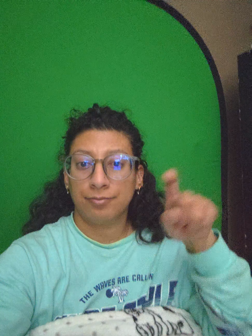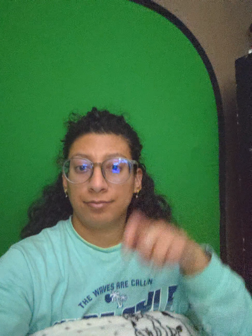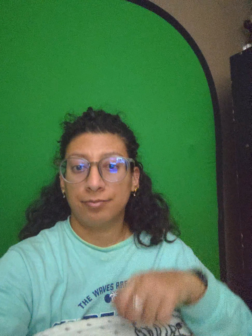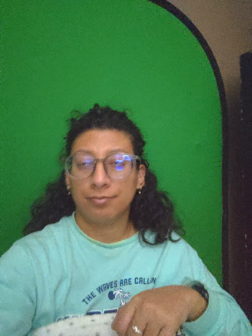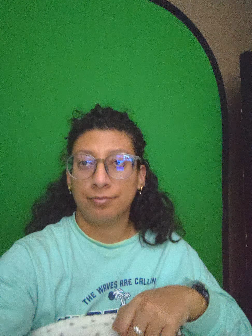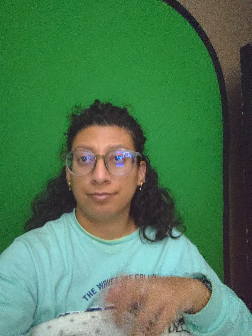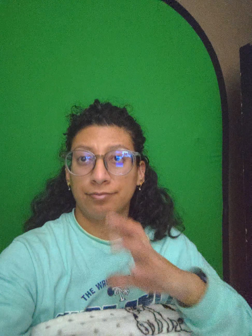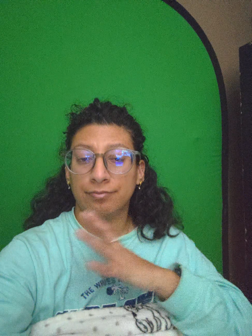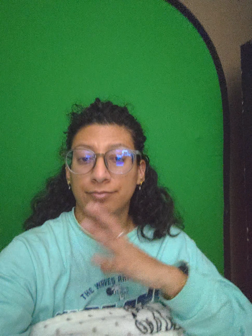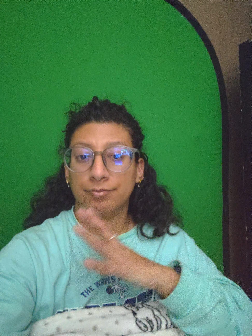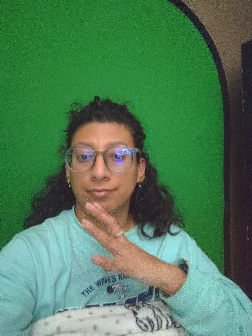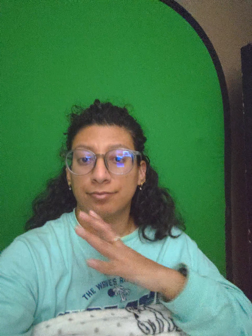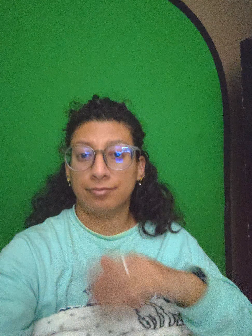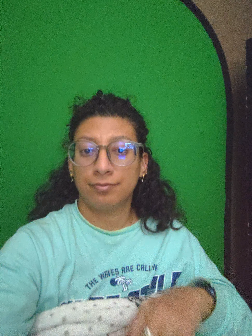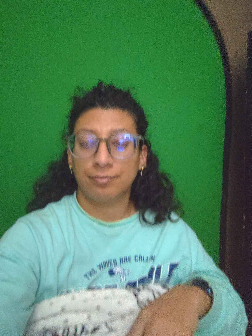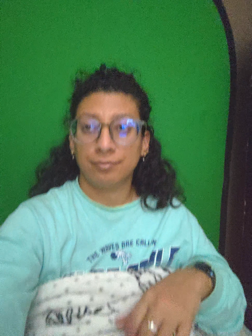fine